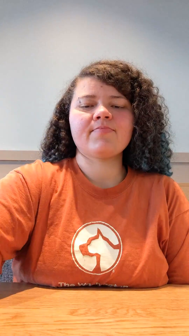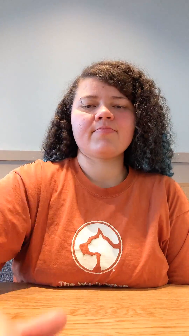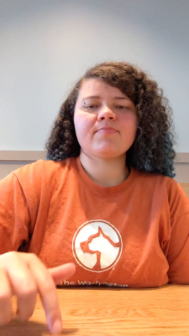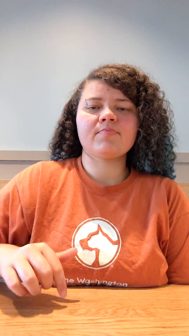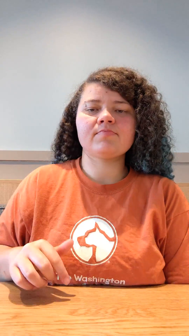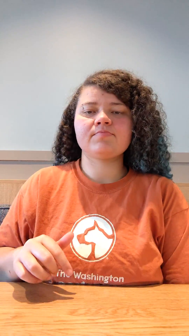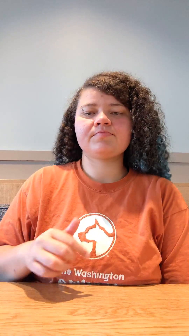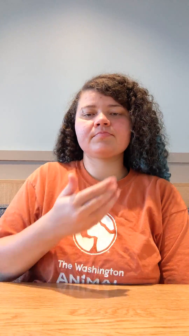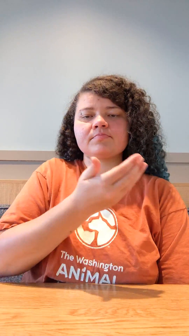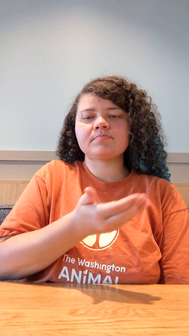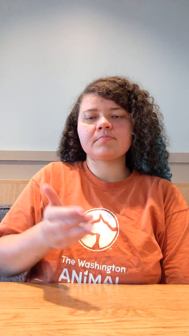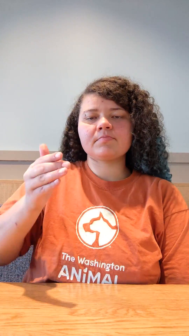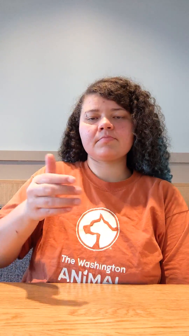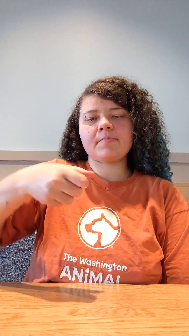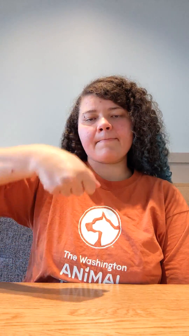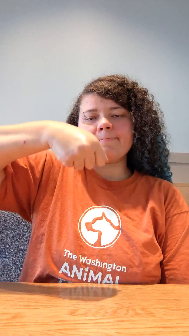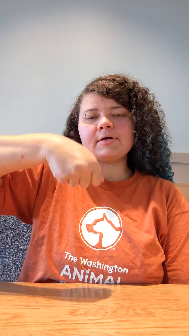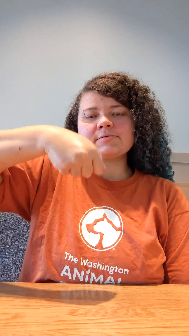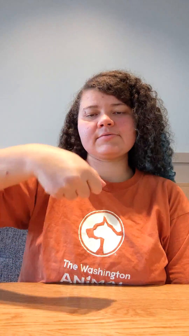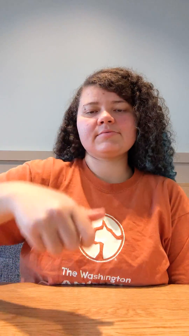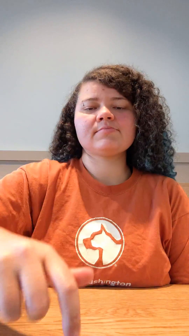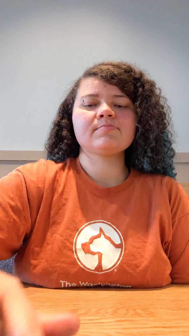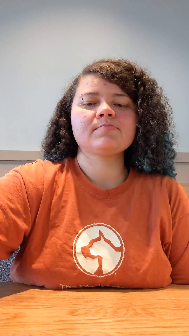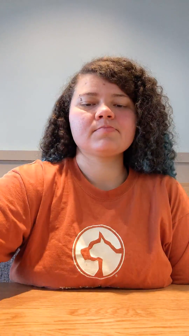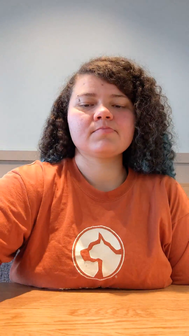basket